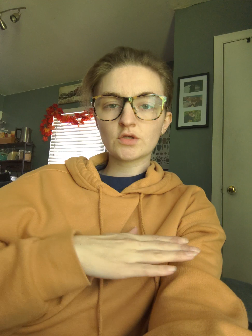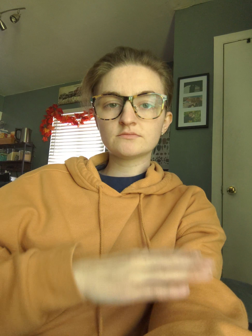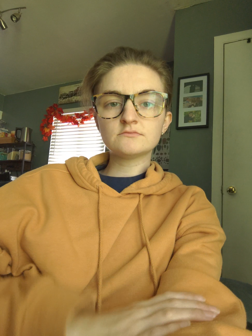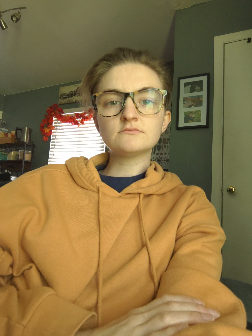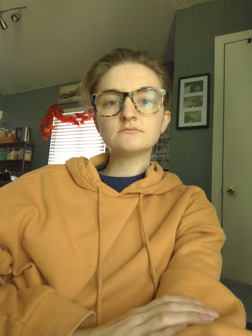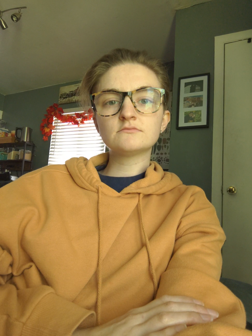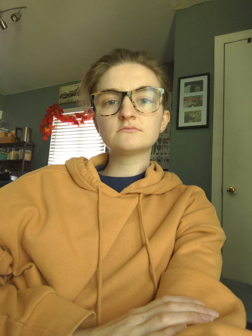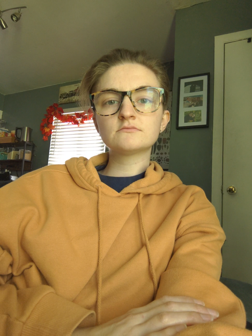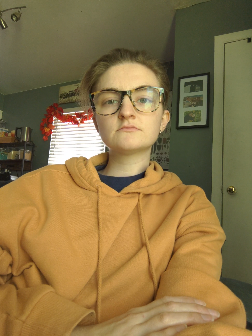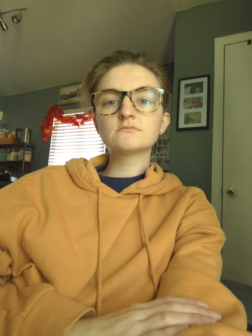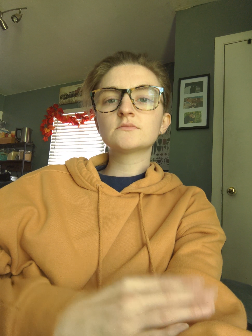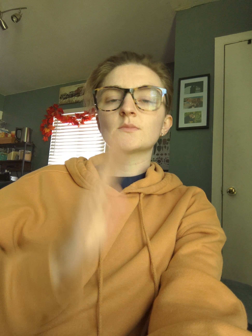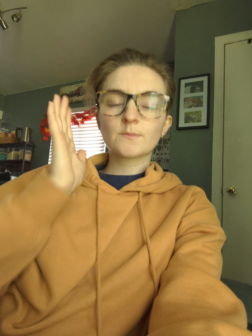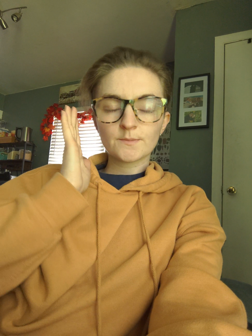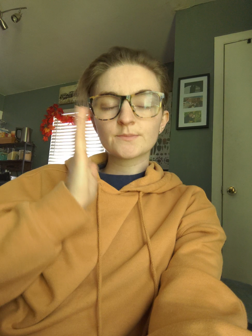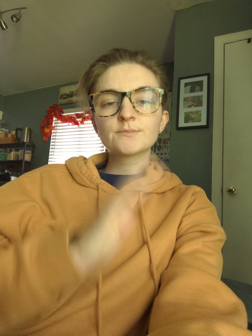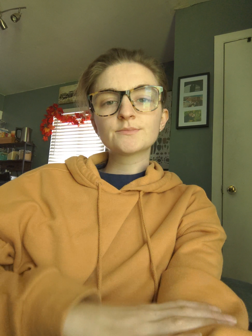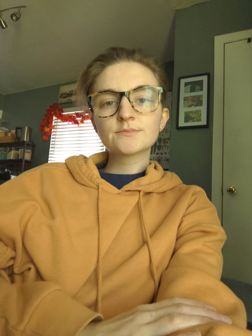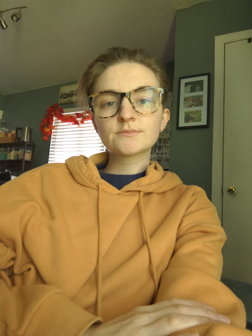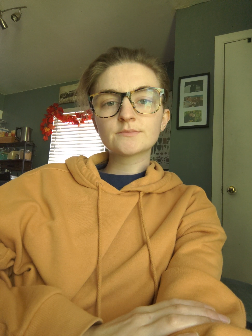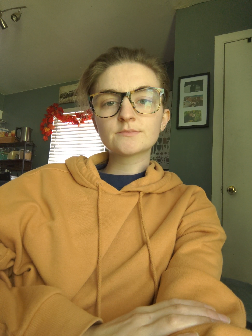pillow